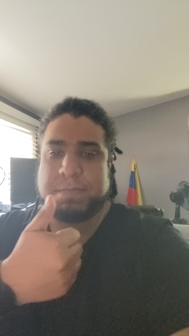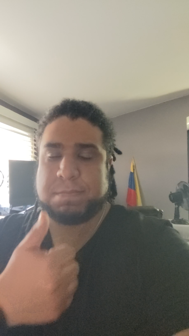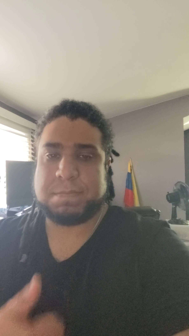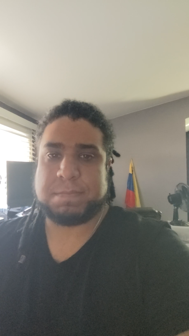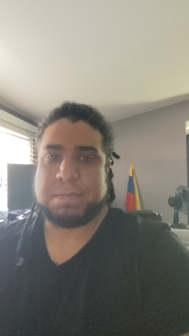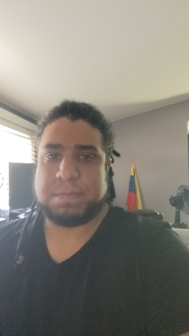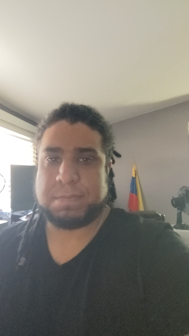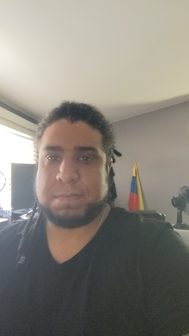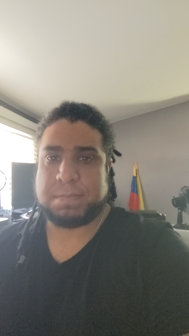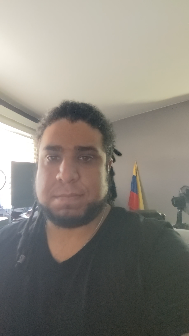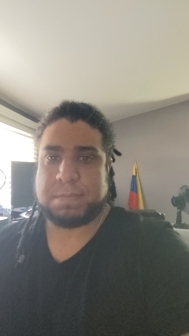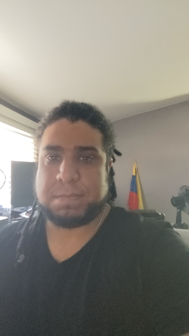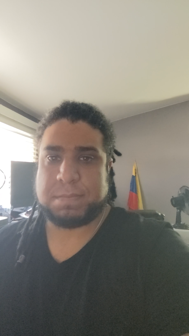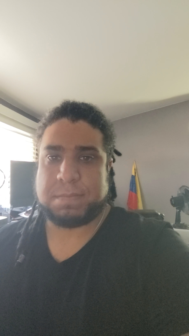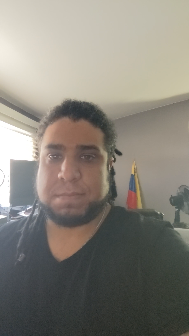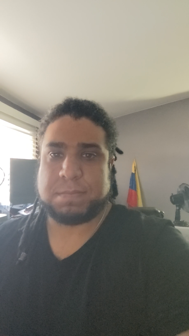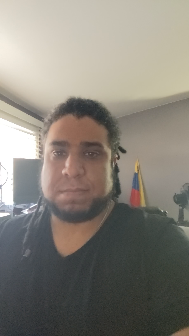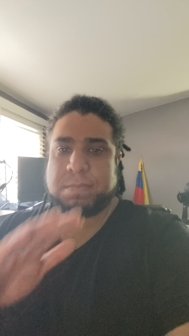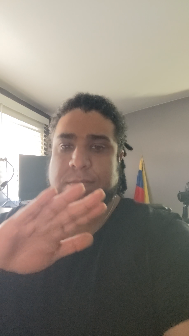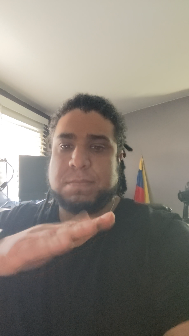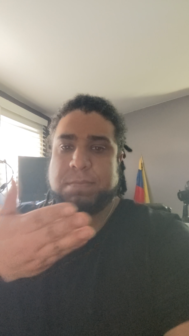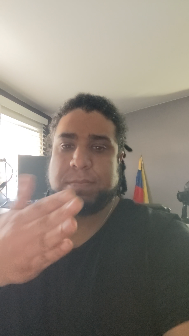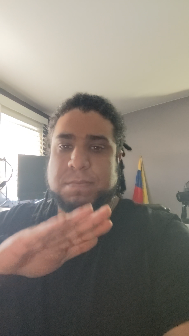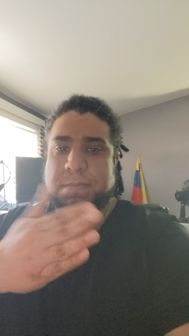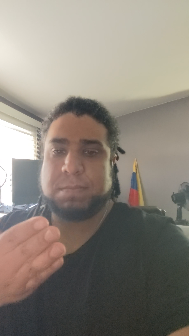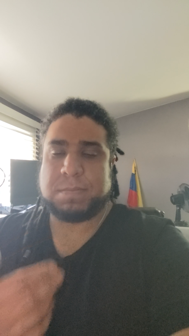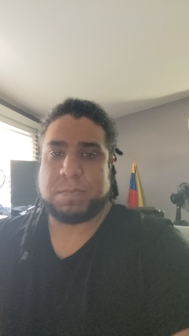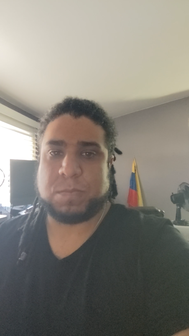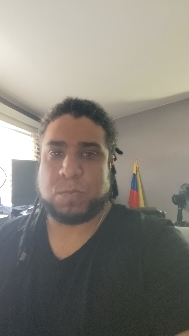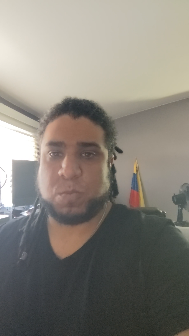kitchen